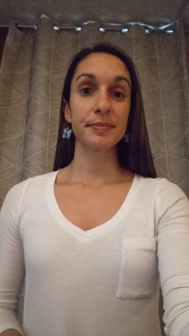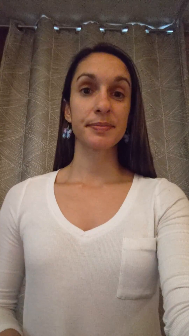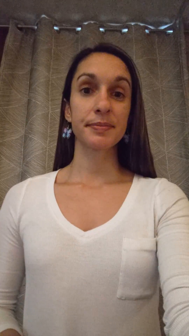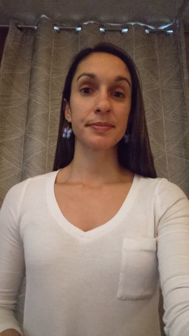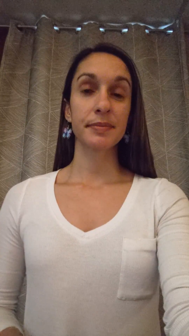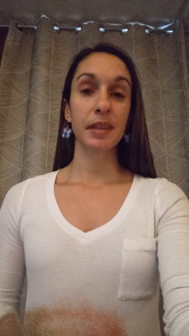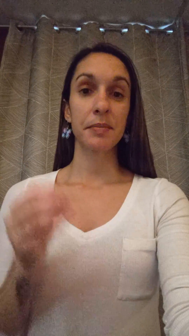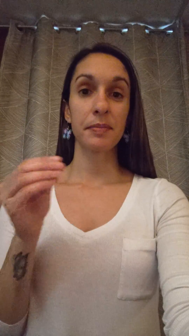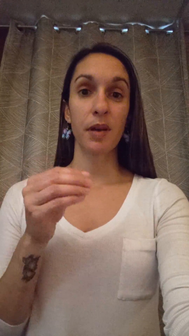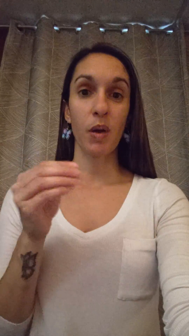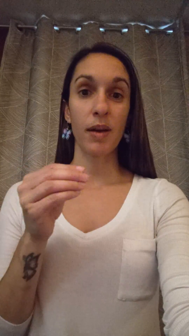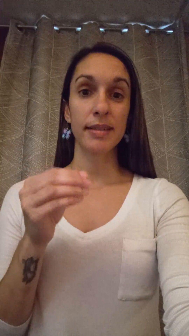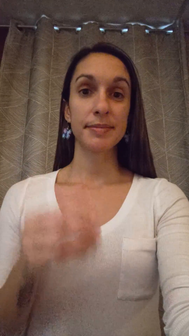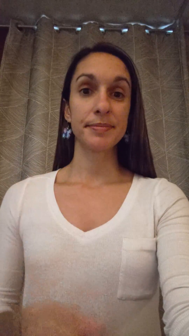more